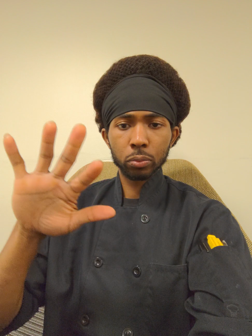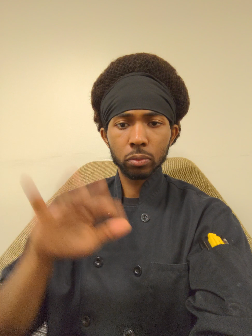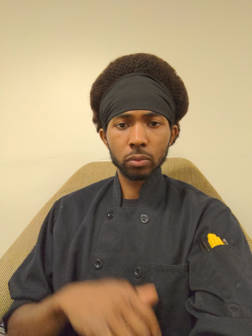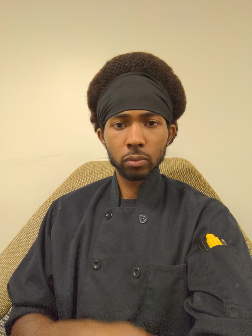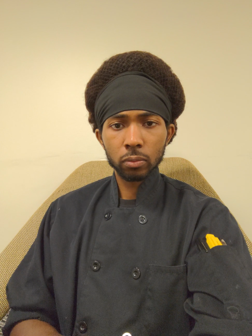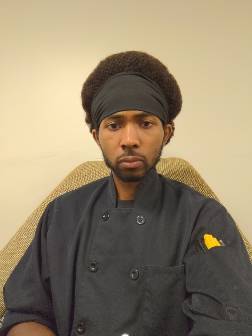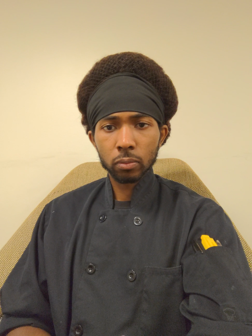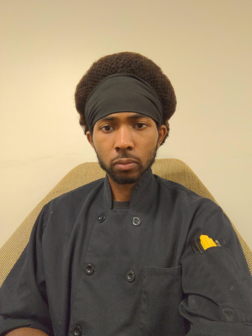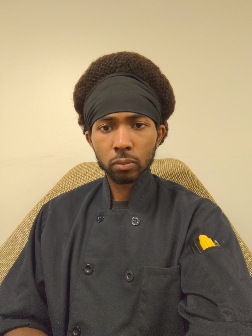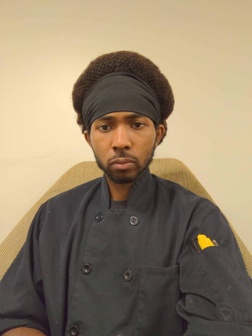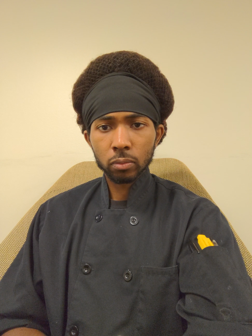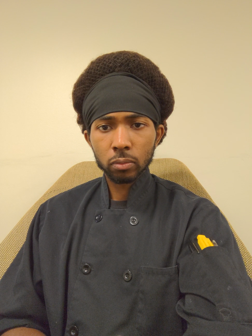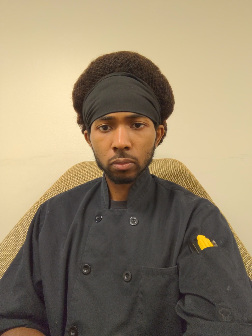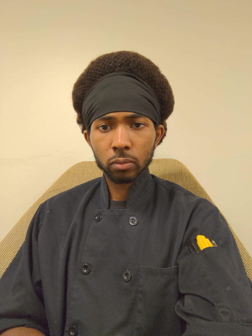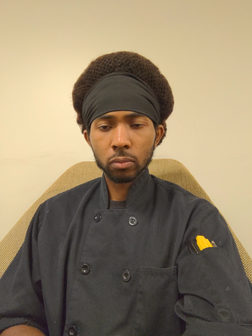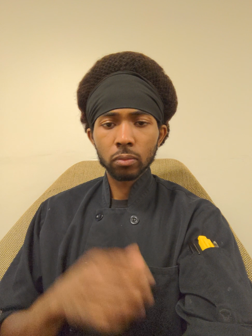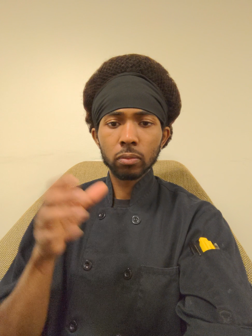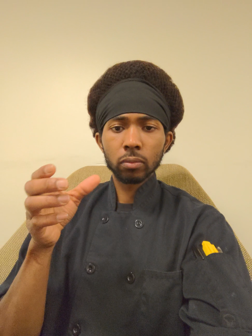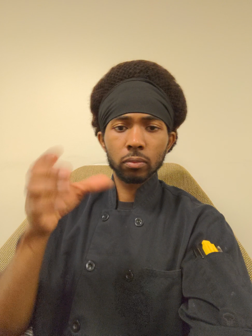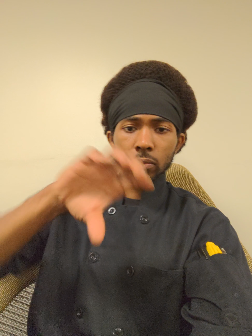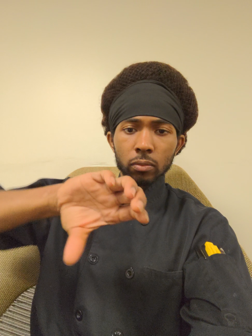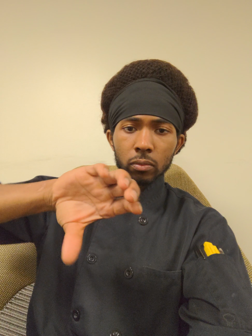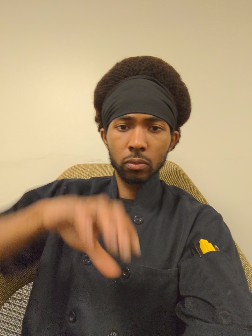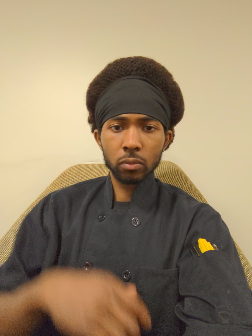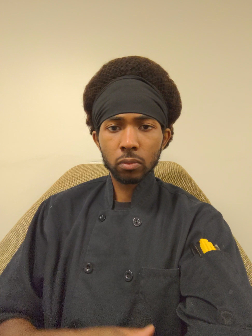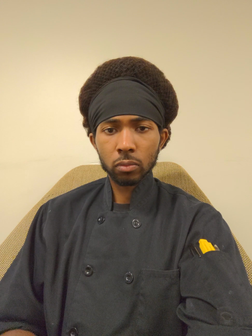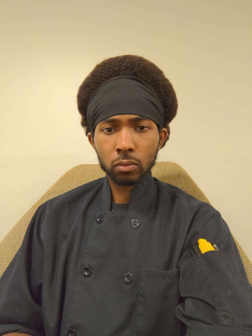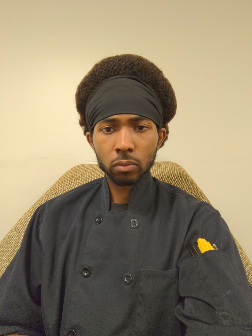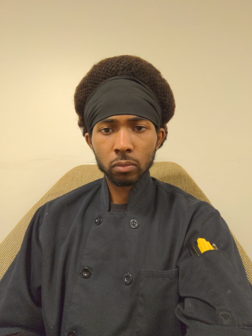dump